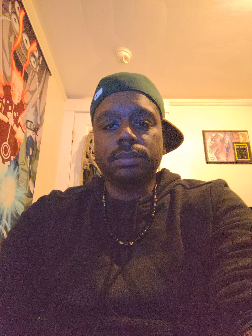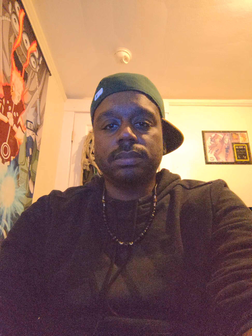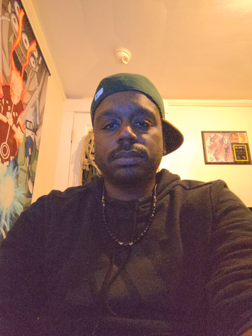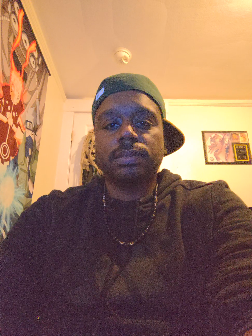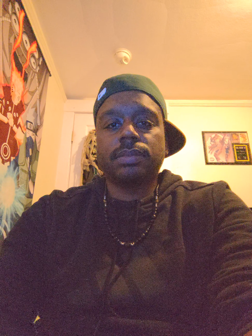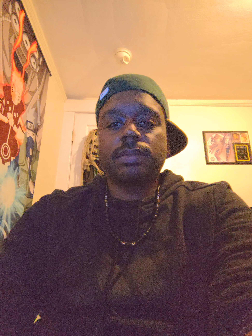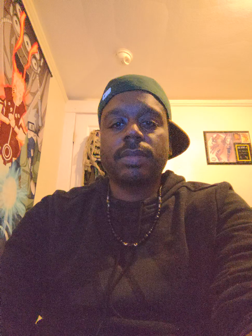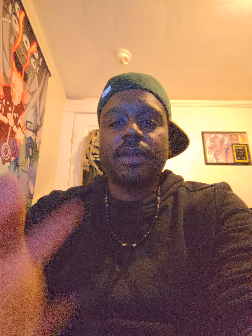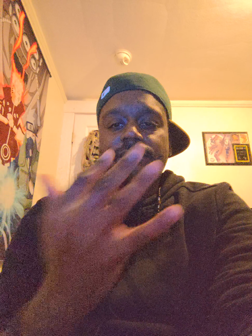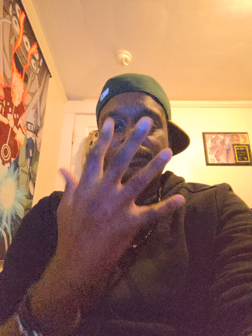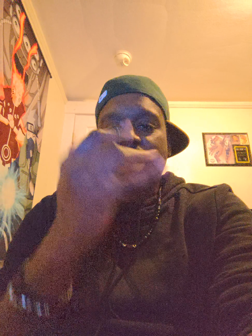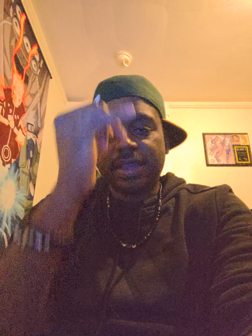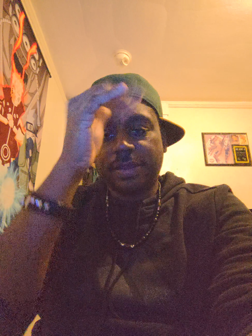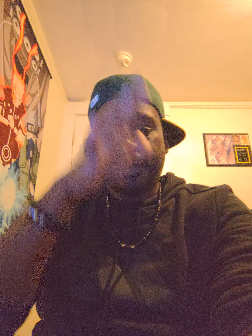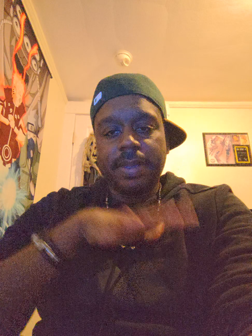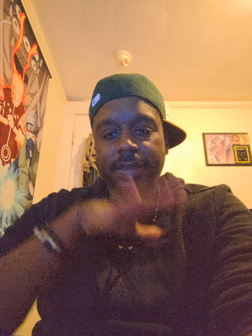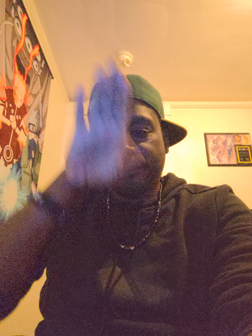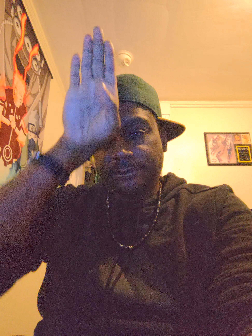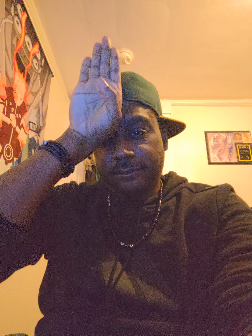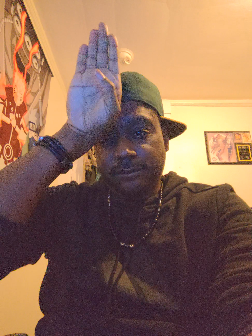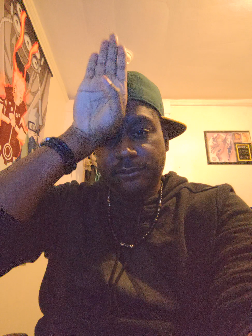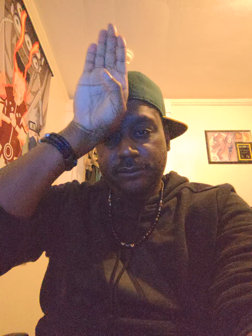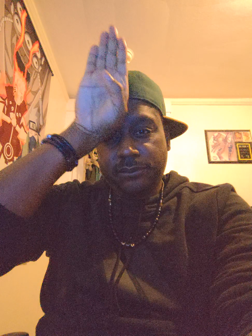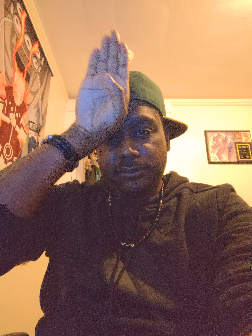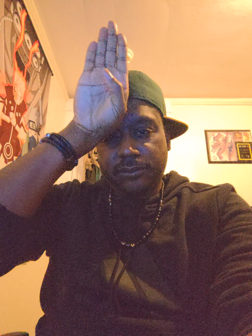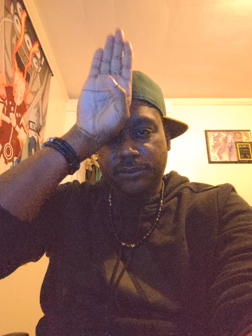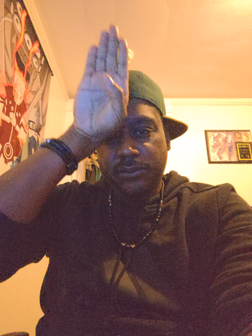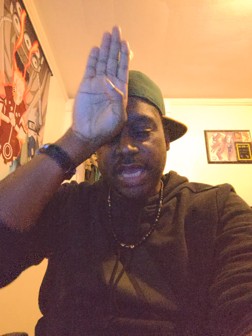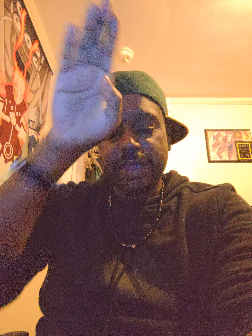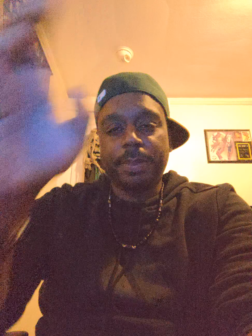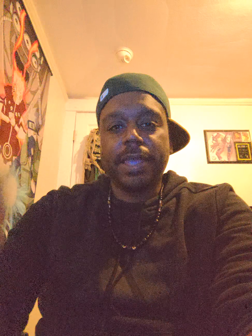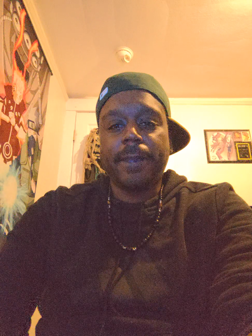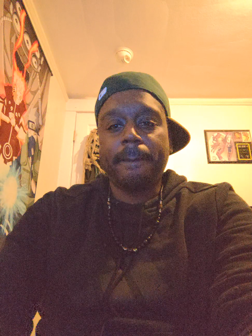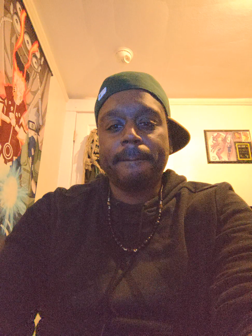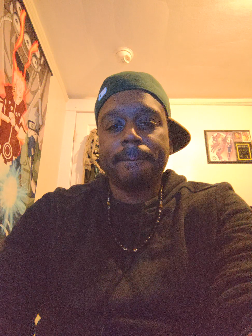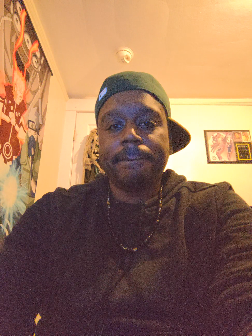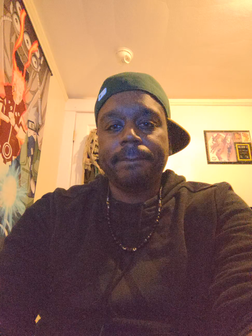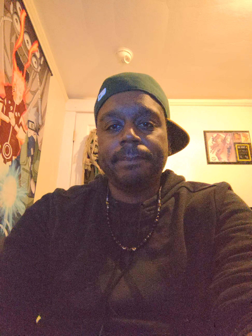fireman